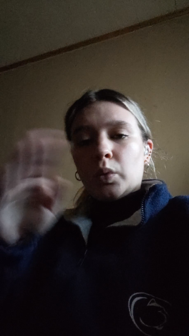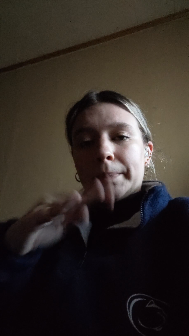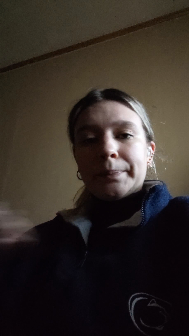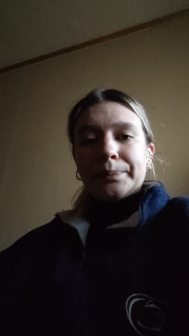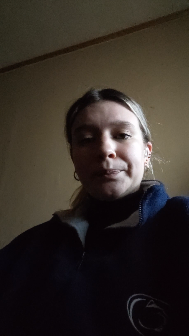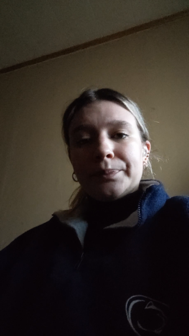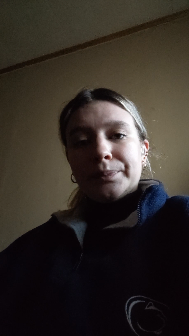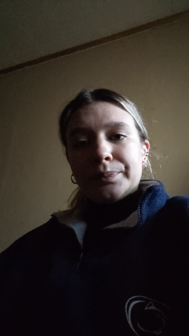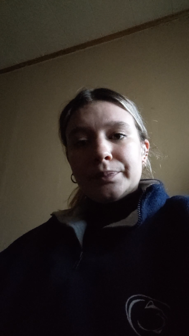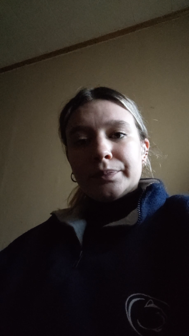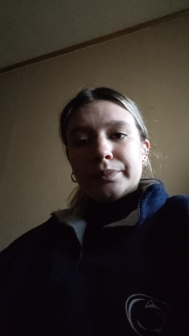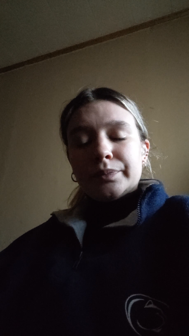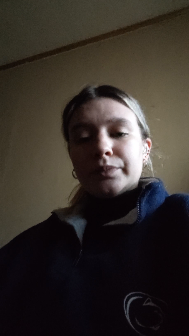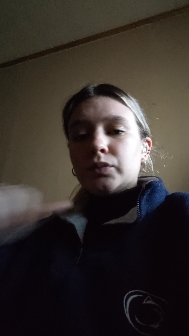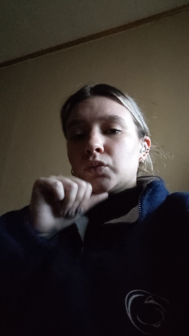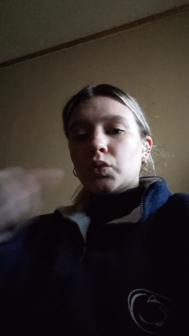don't